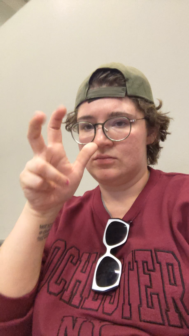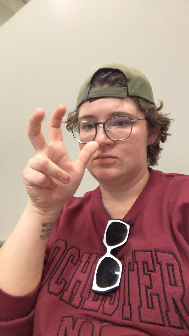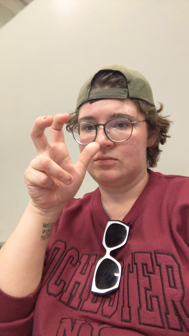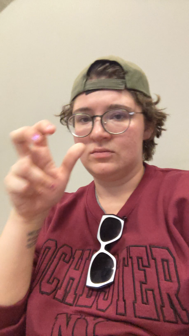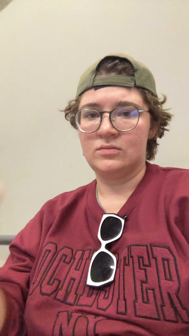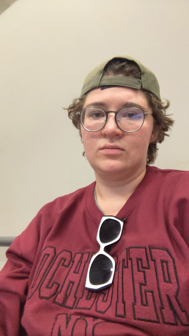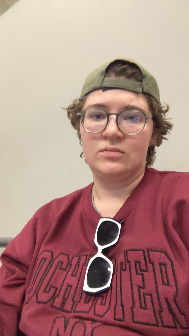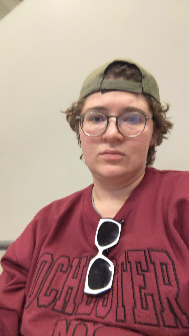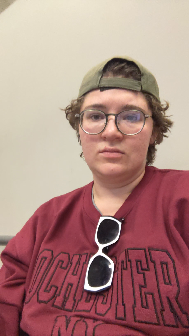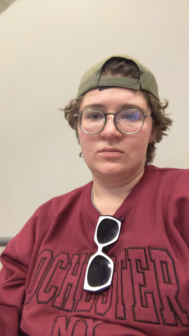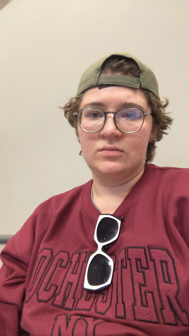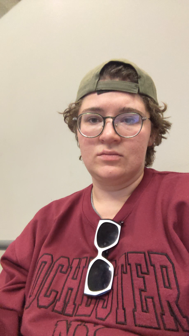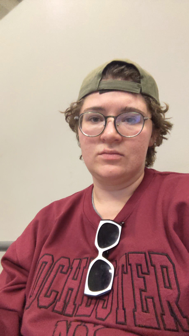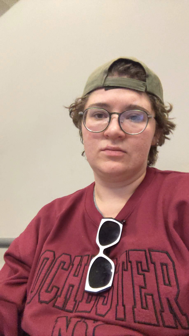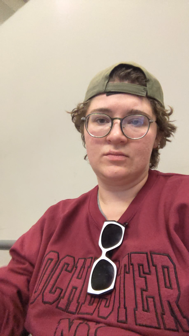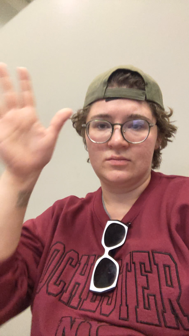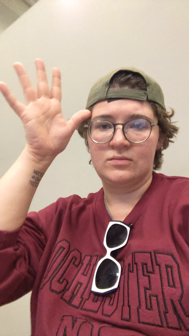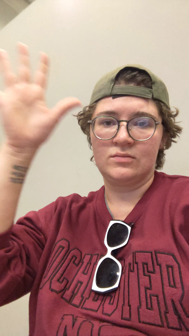moose